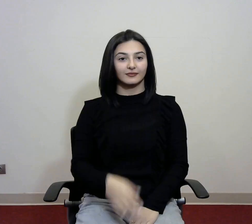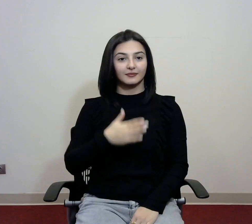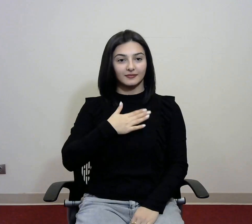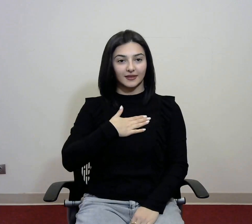mən